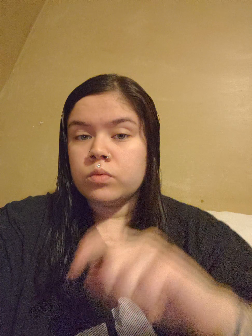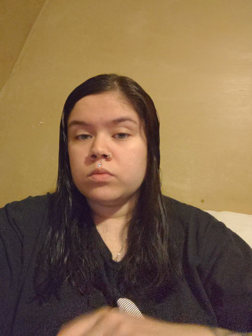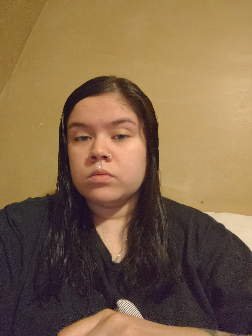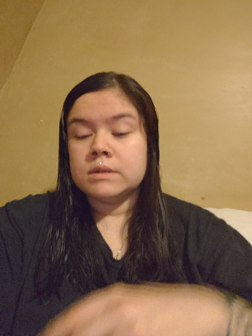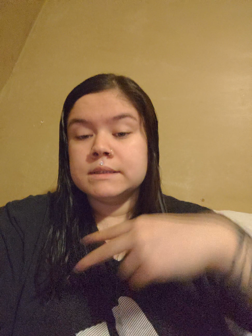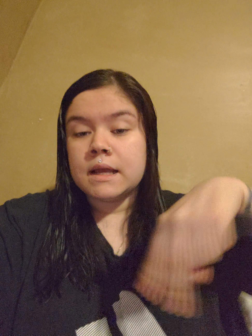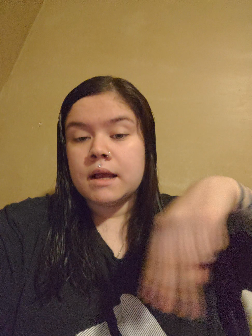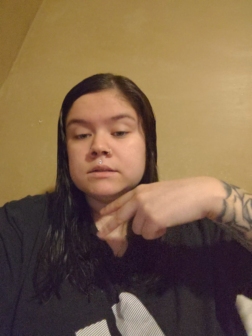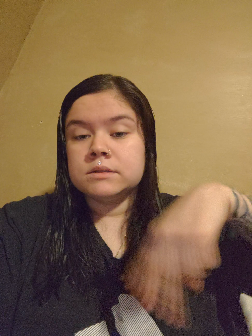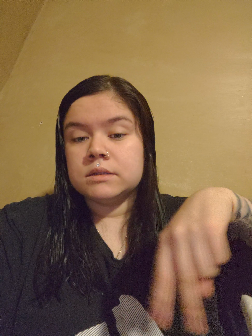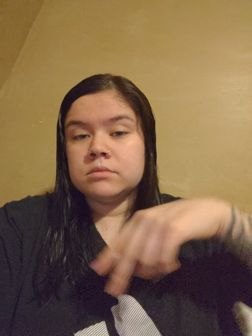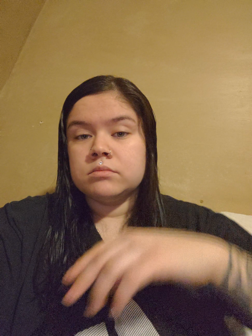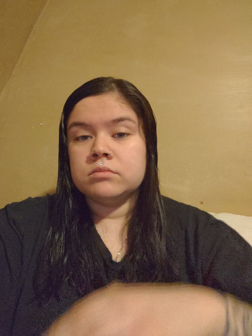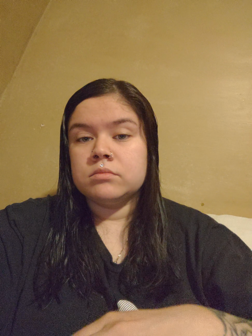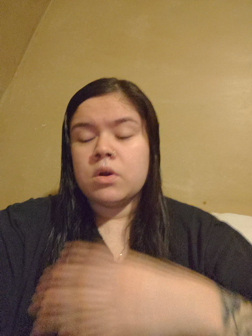dance